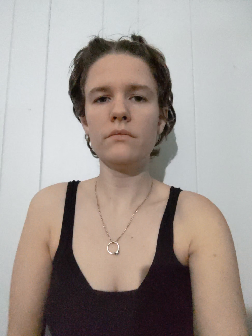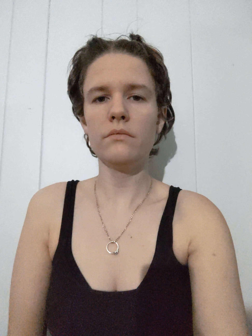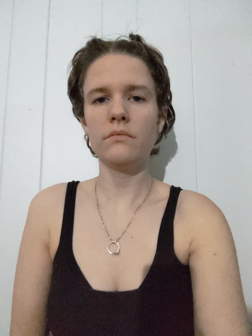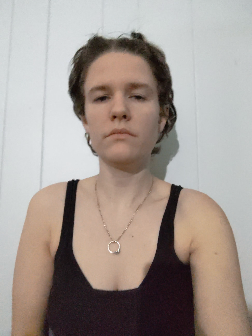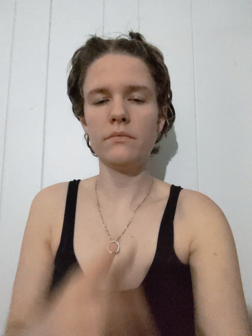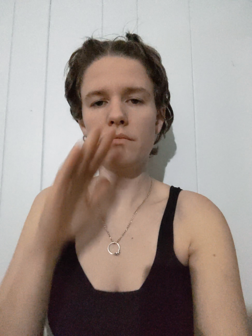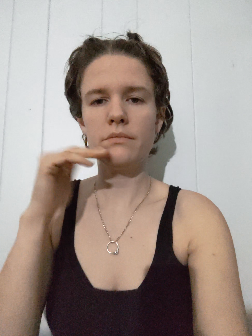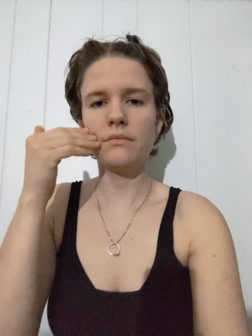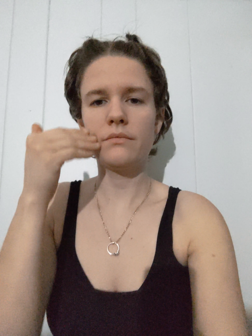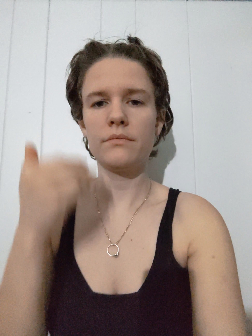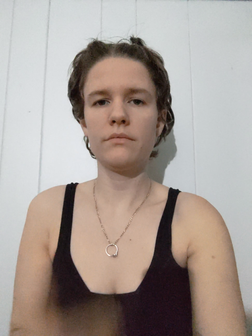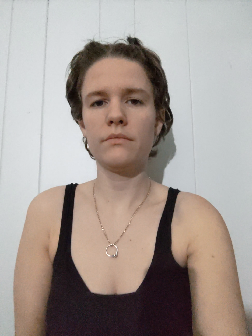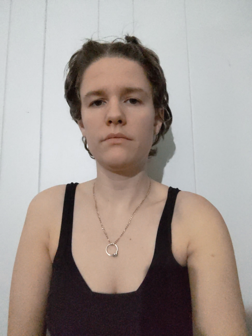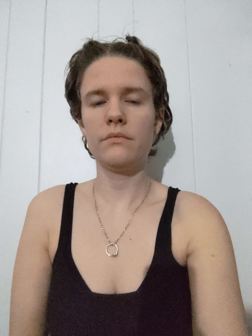smile